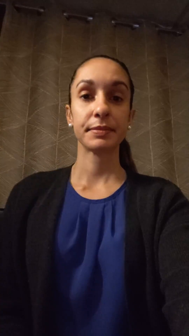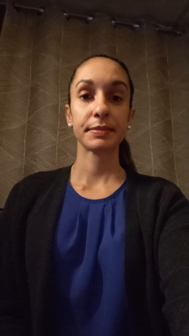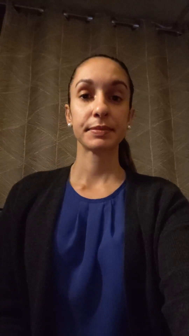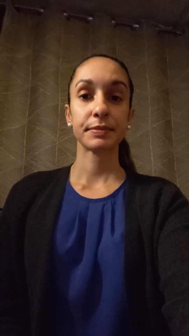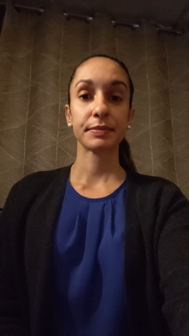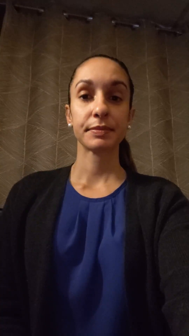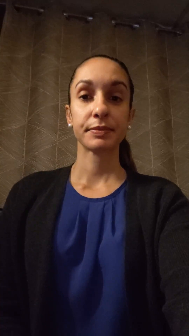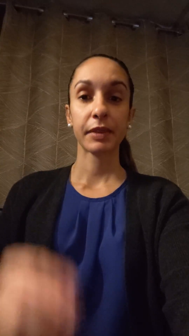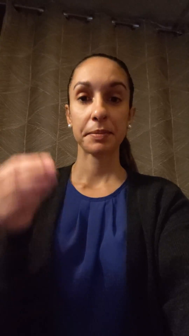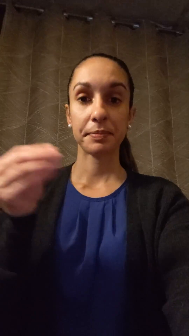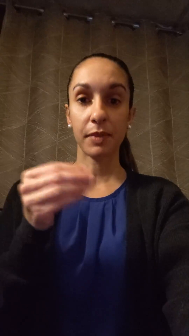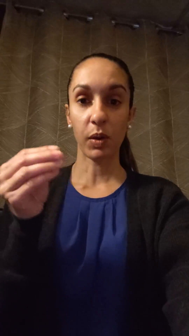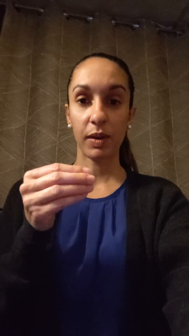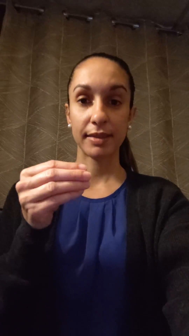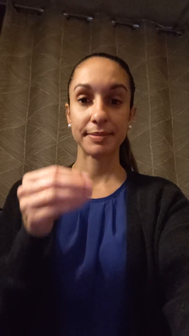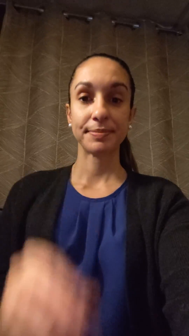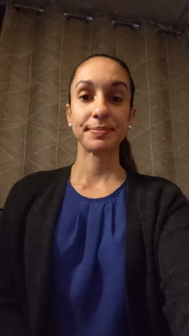more